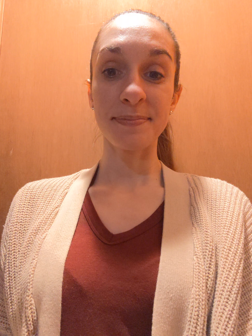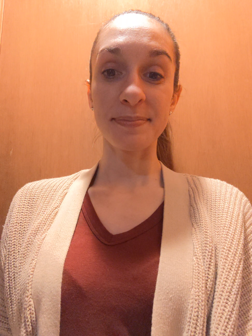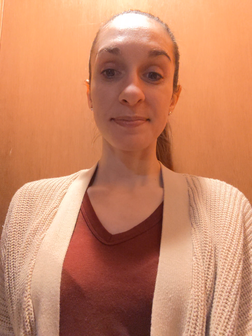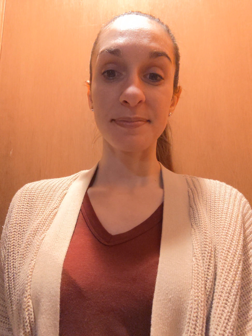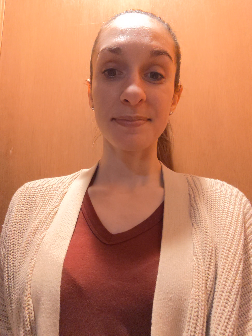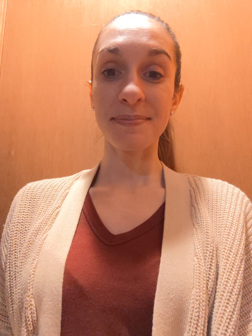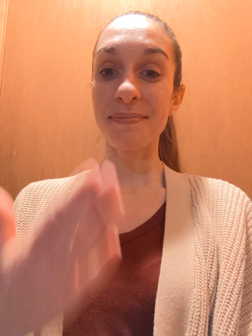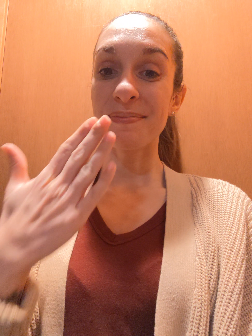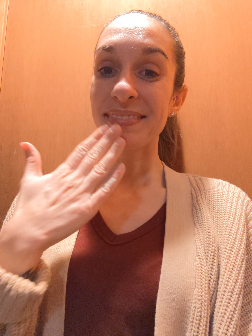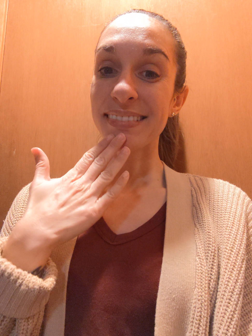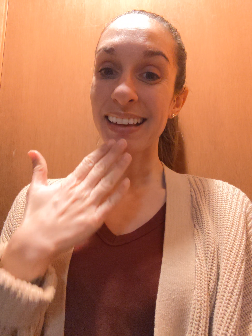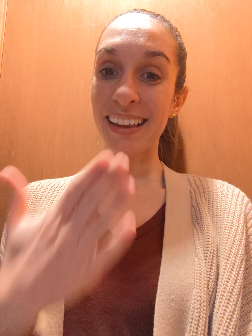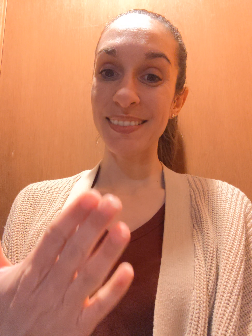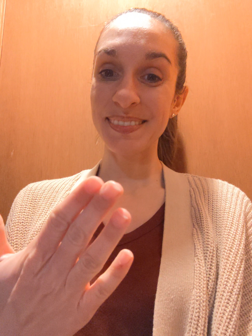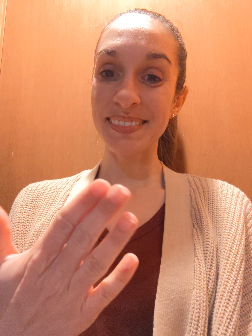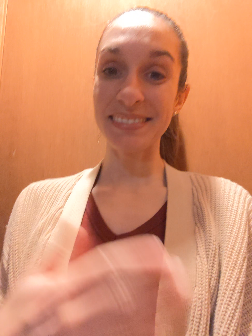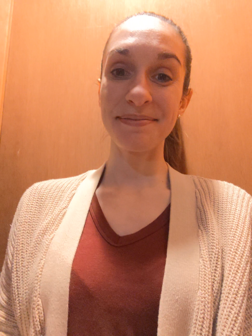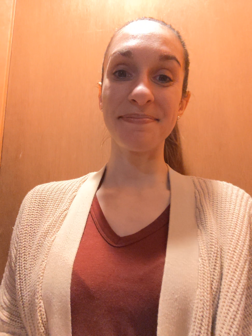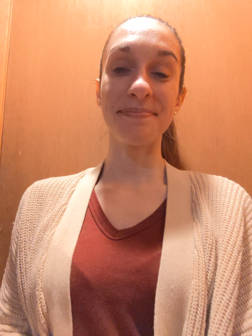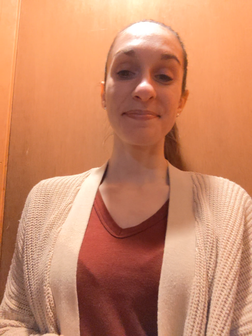thank you